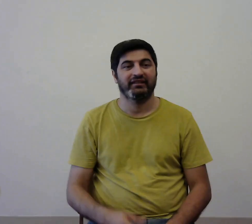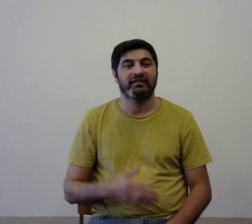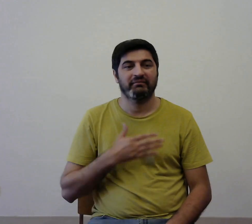mən